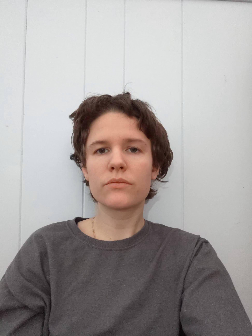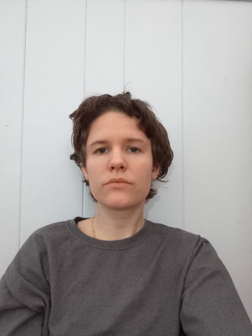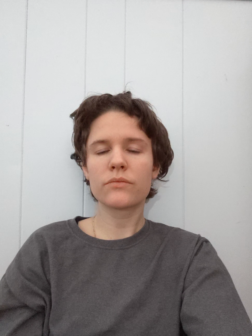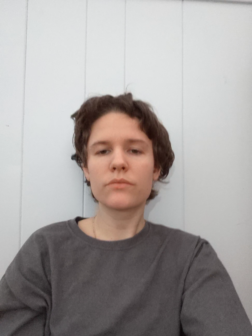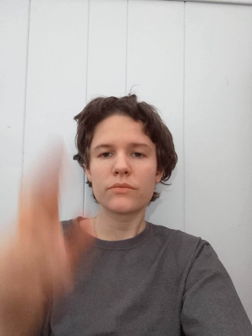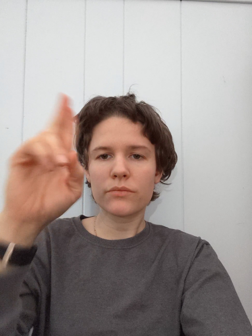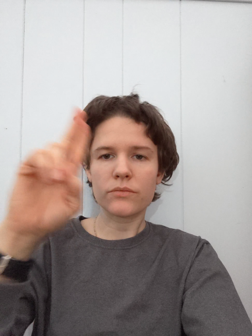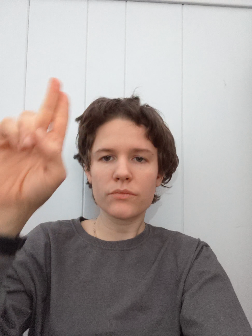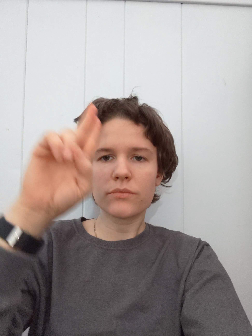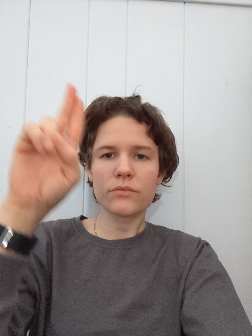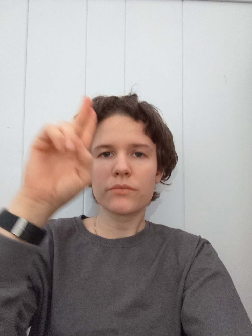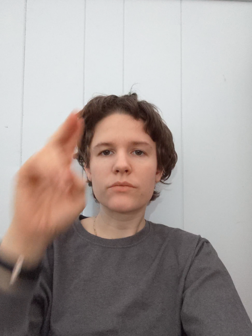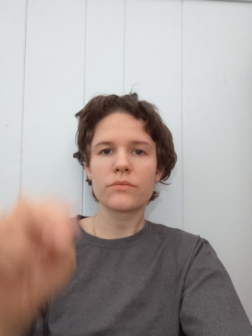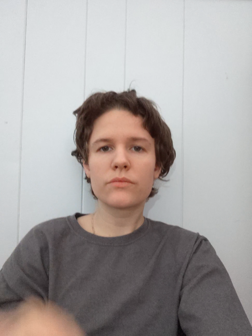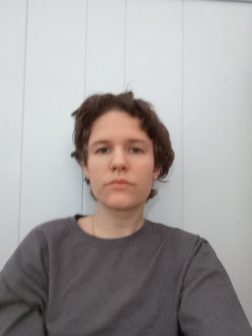uncle